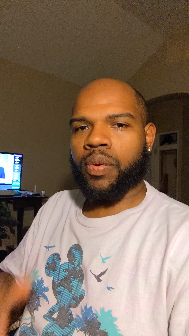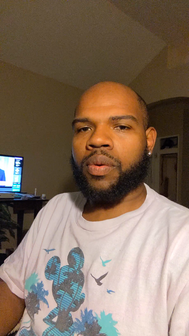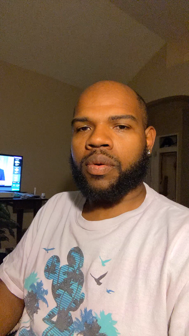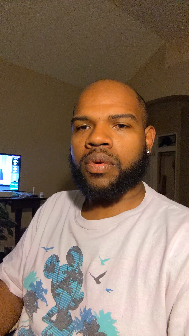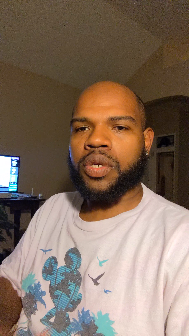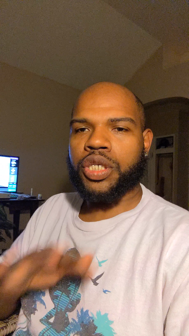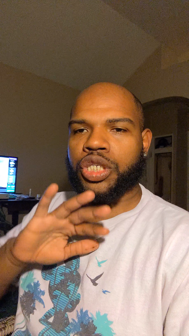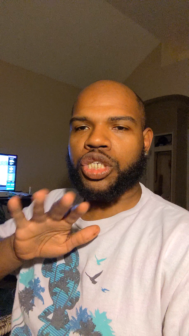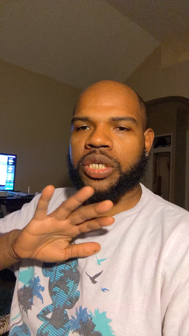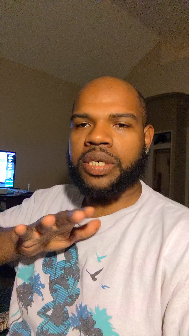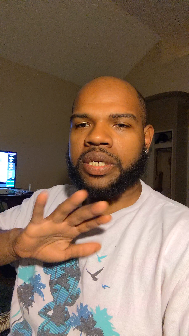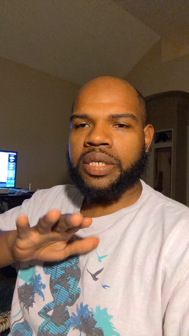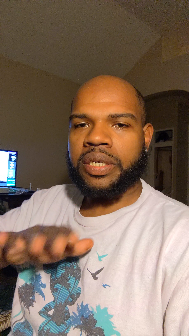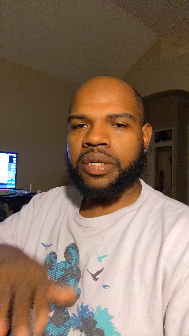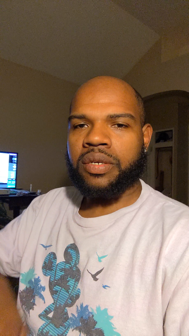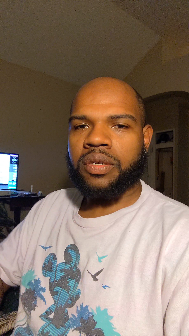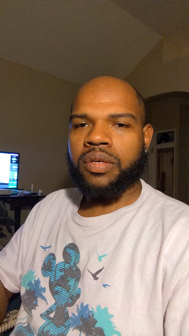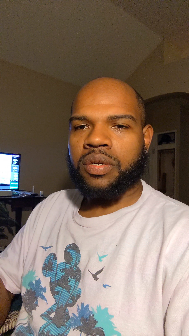cheese